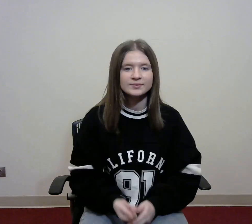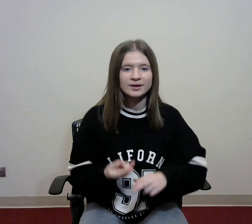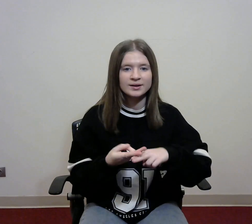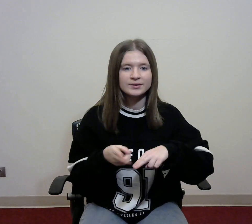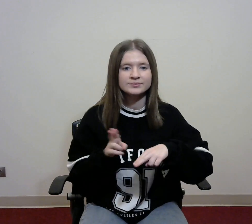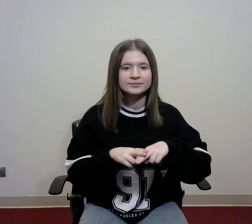bu